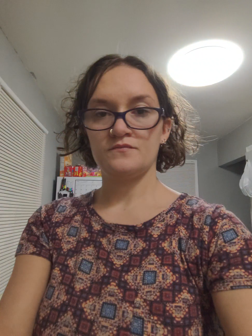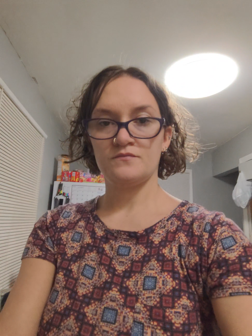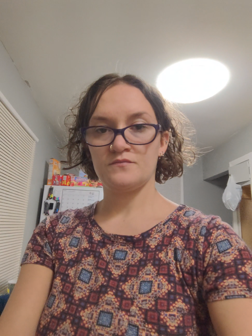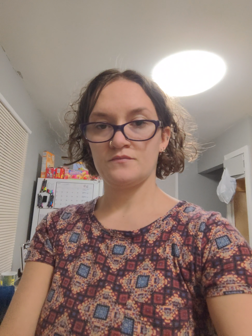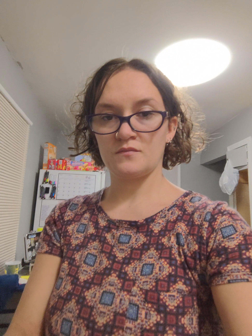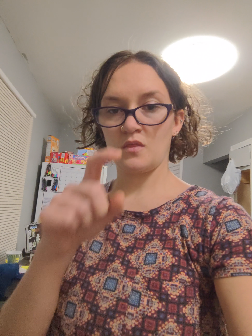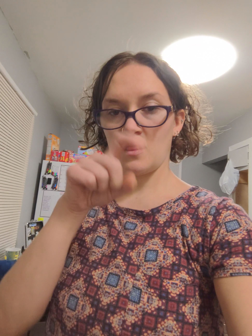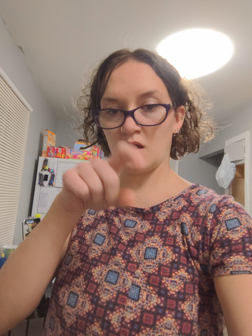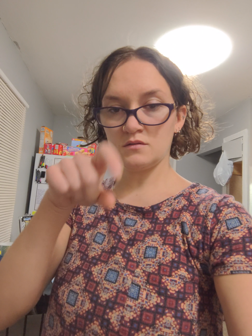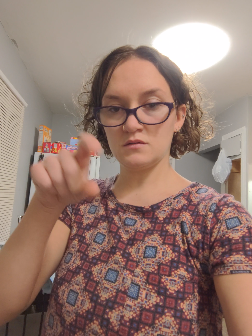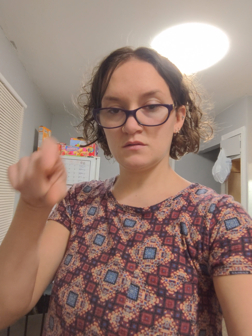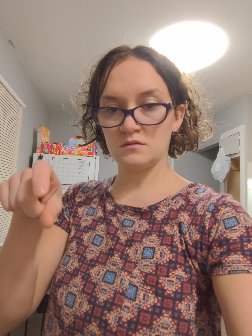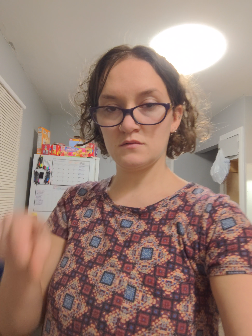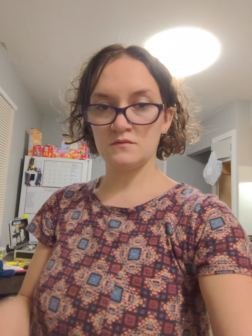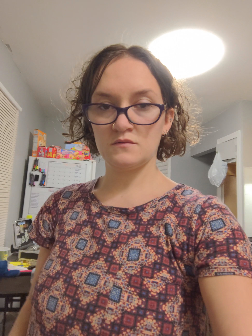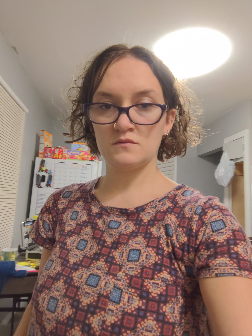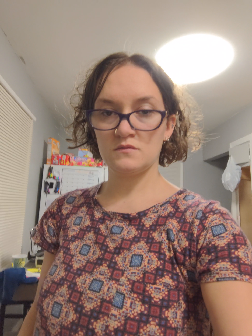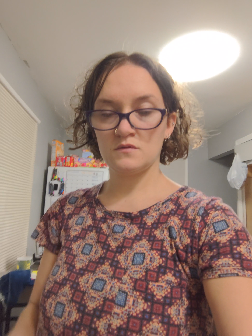closet